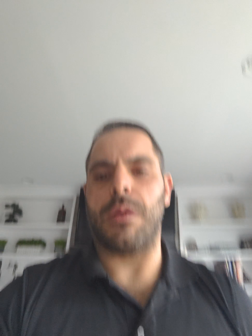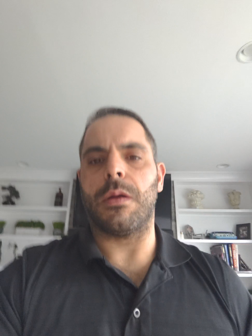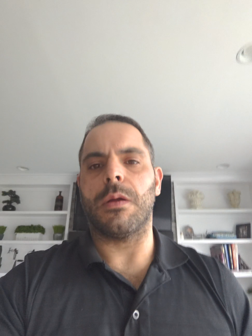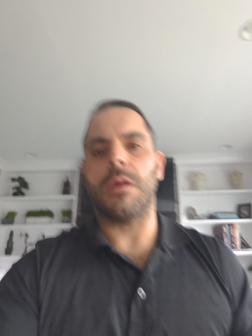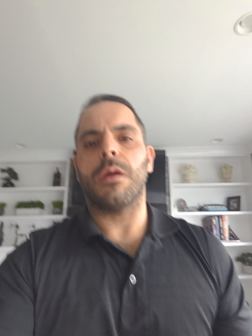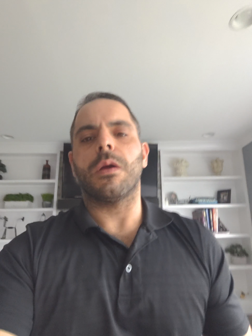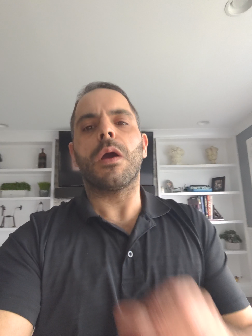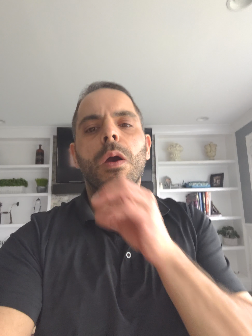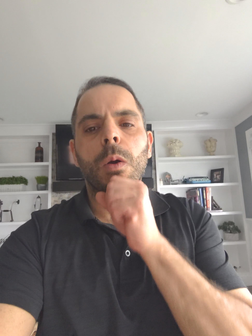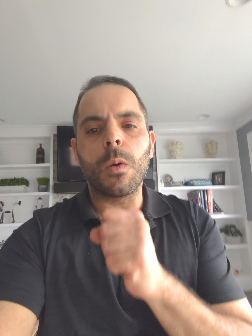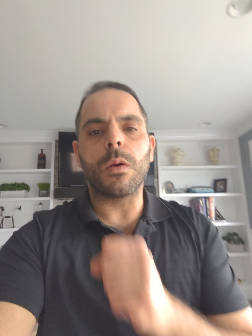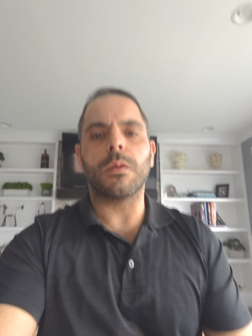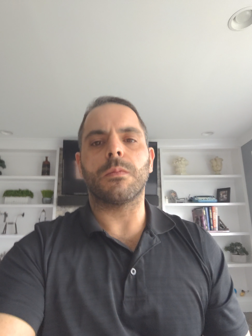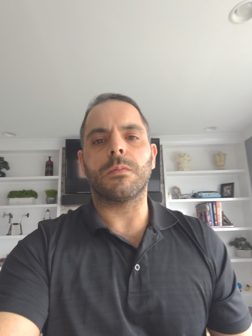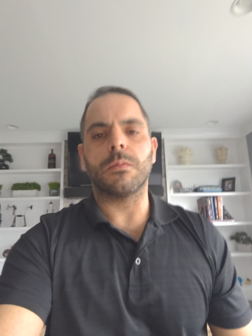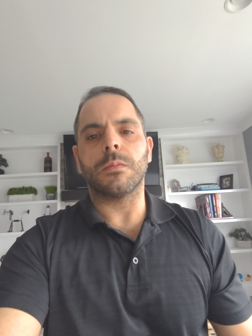old